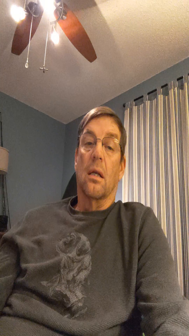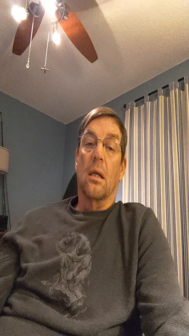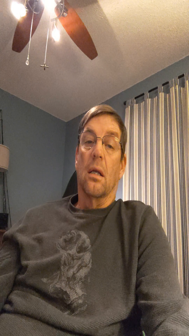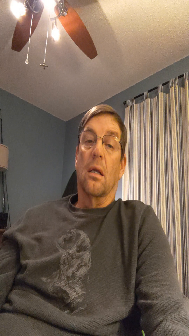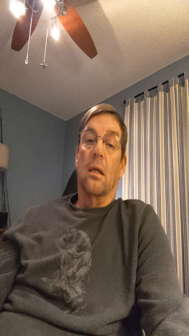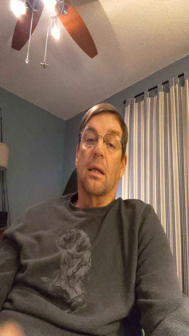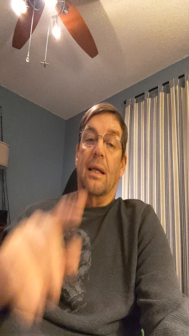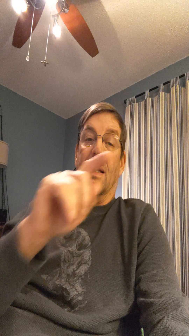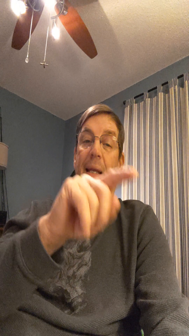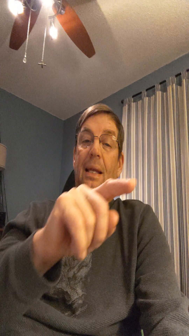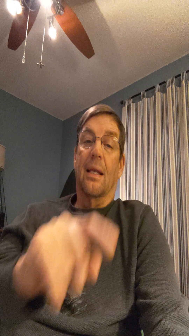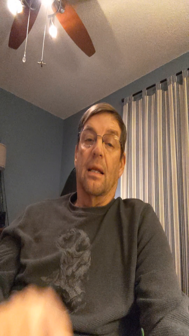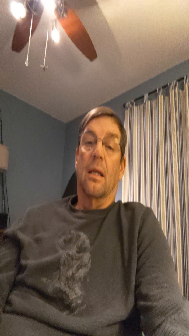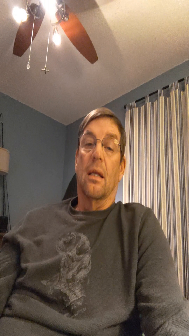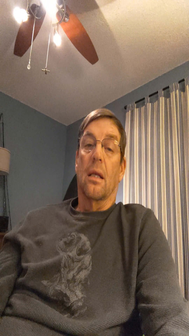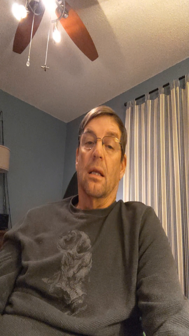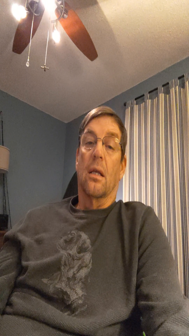he/she/it